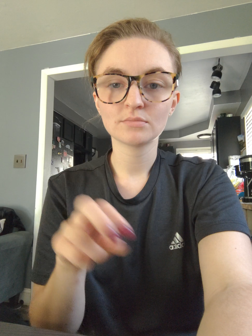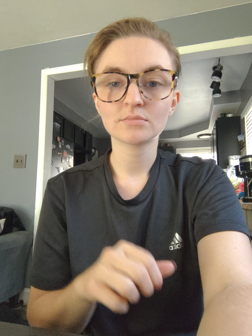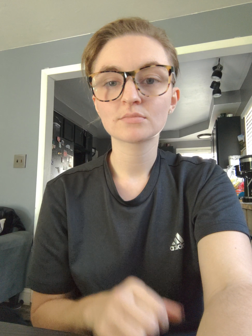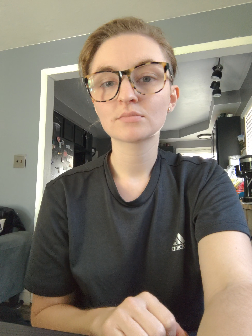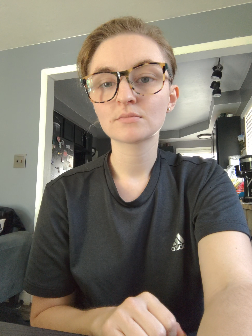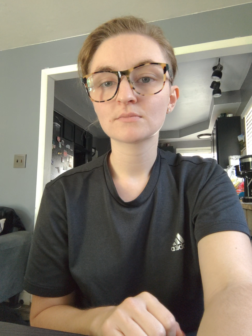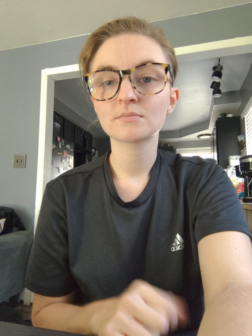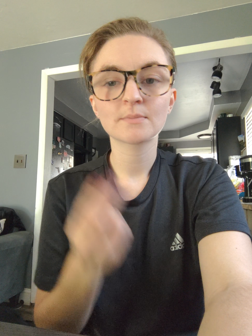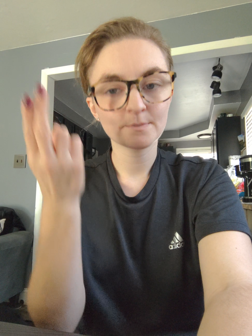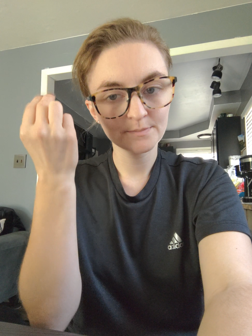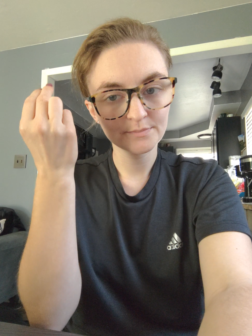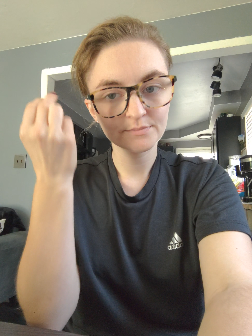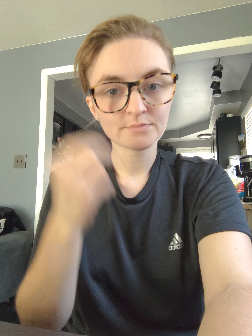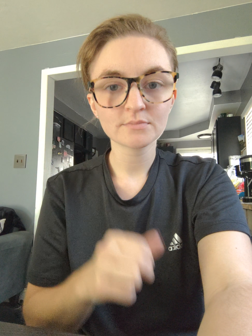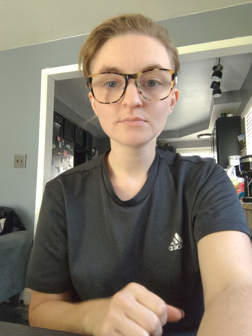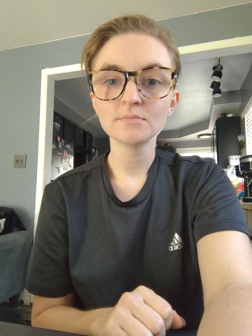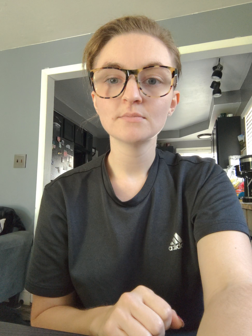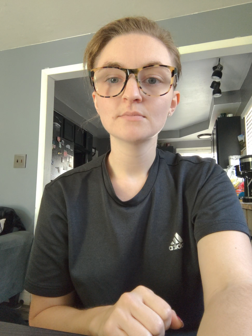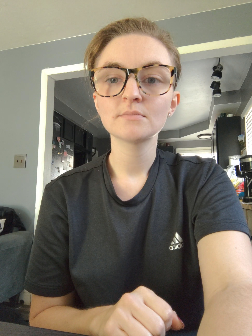rabbit